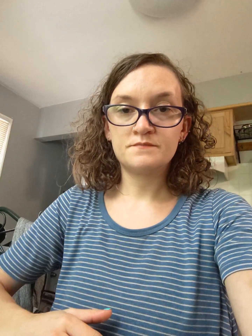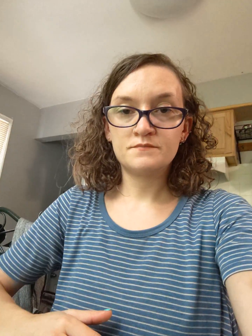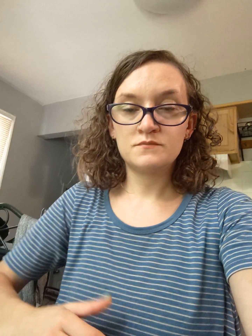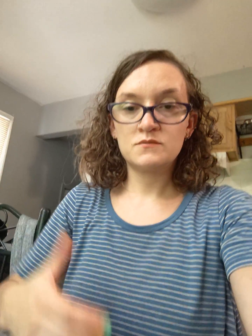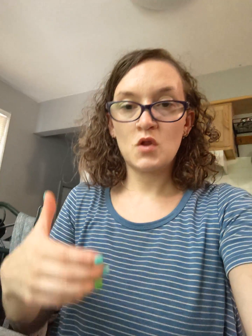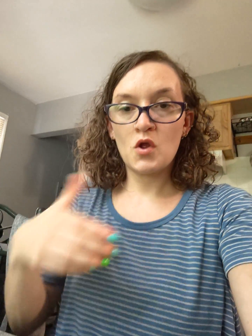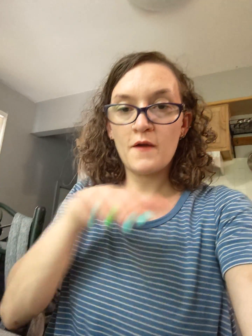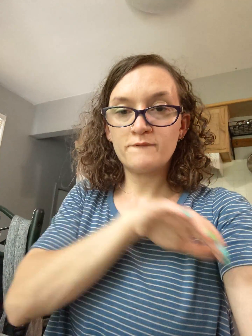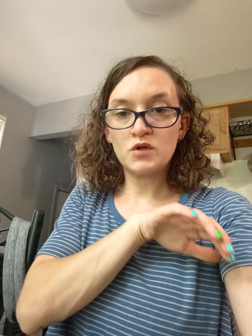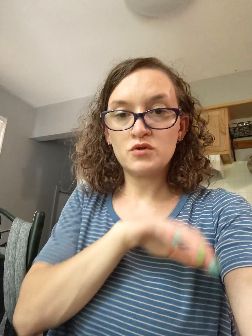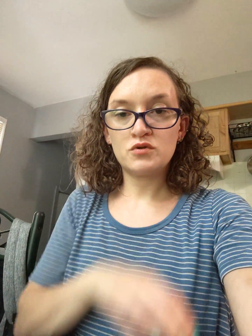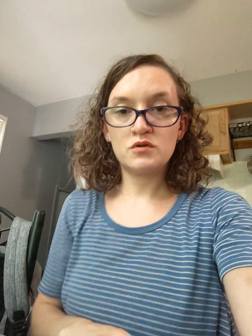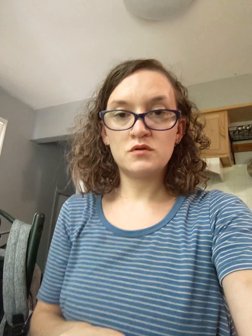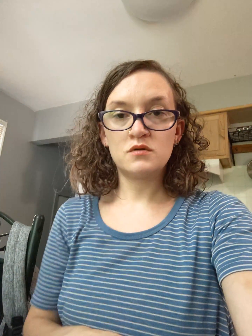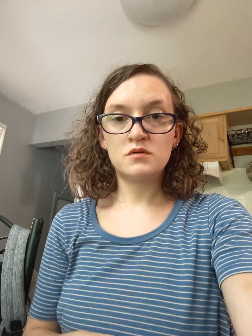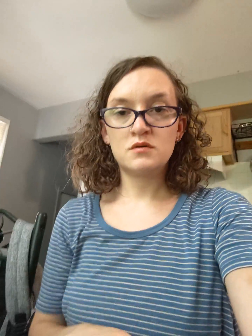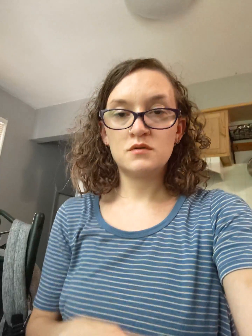cover